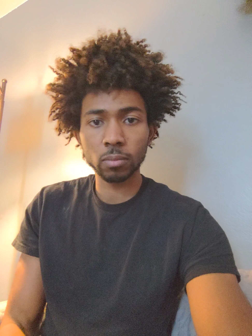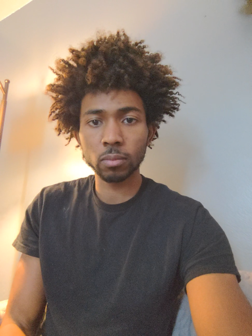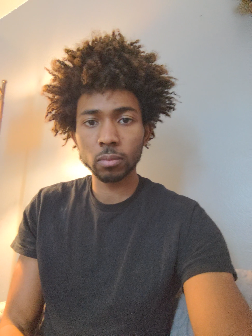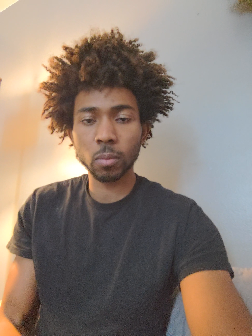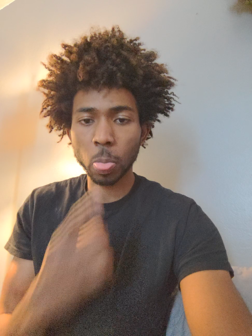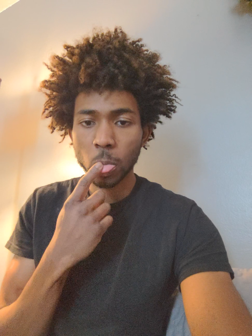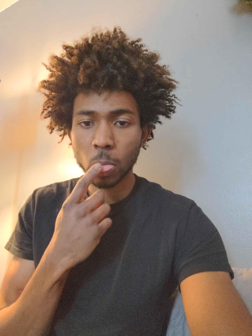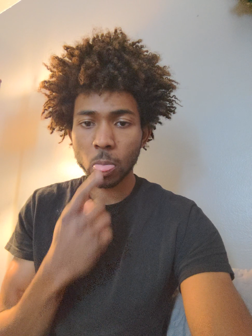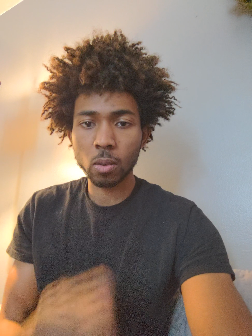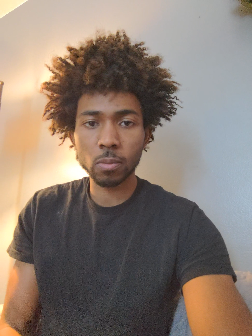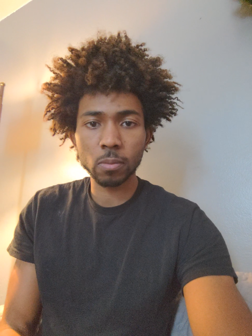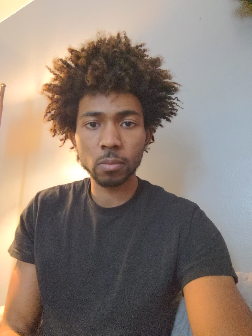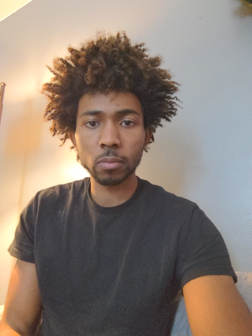tongue